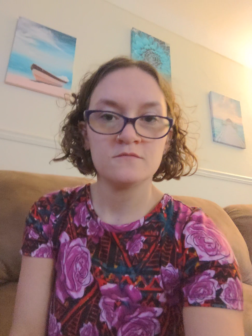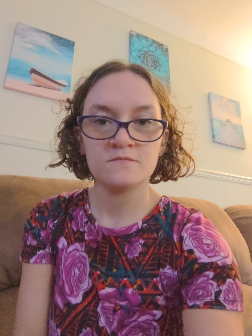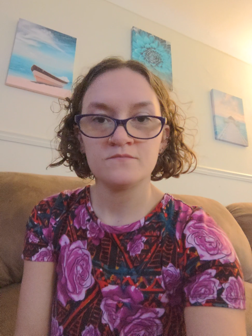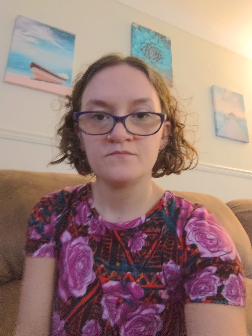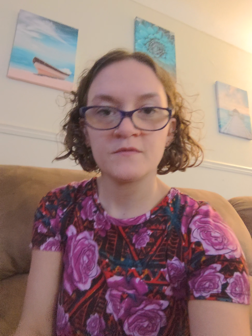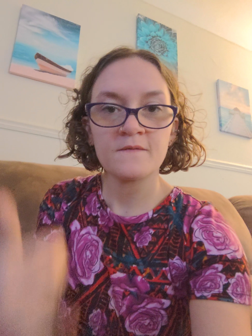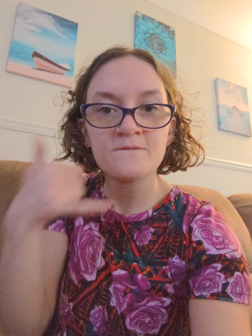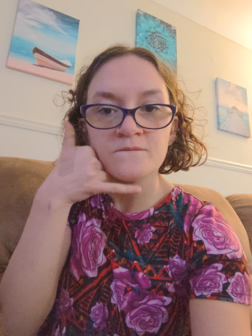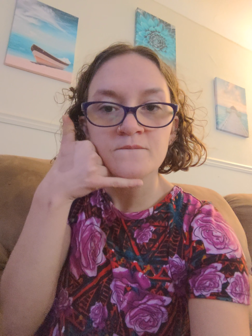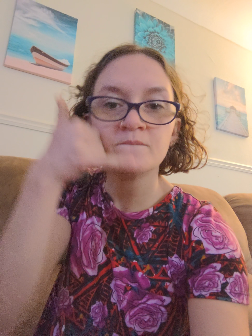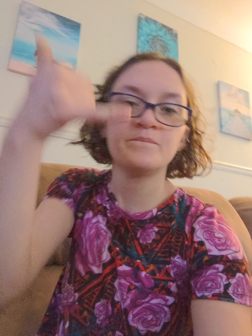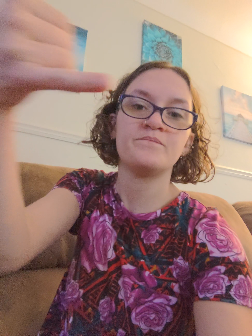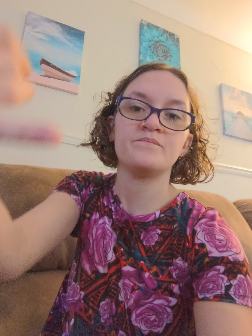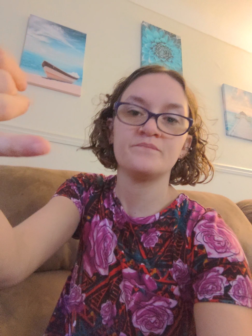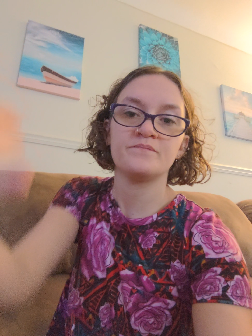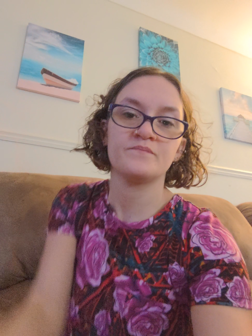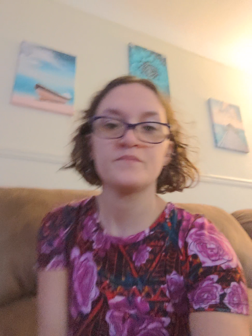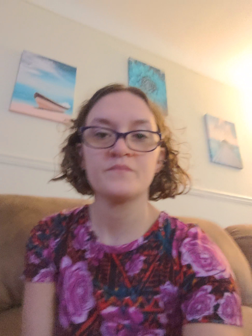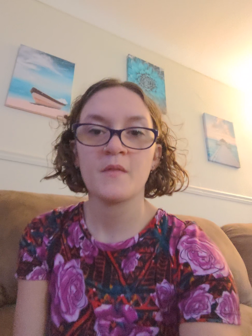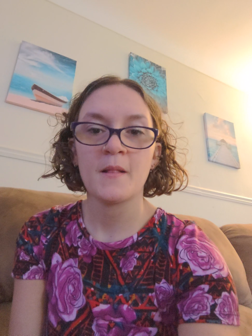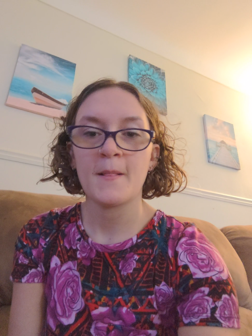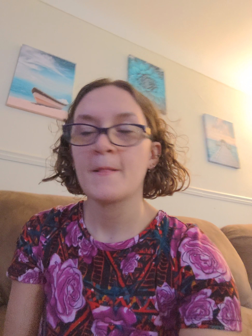call on the phone